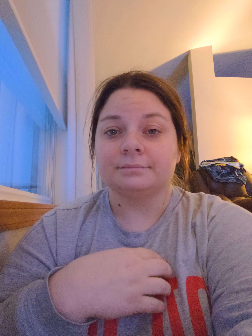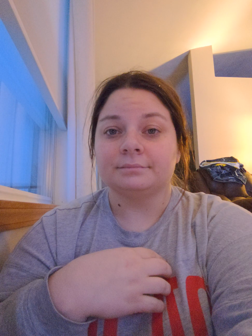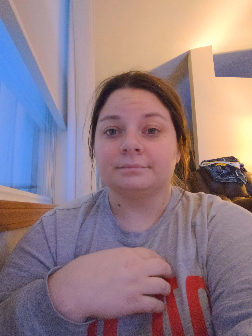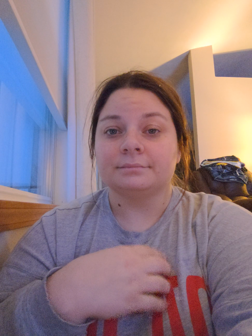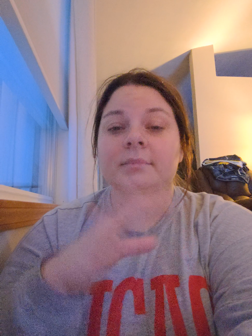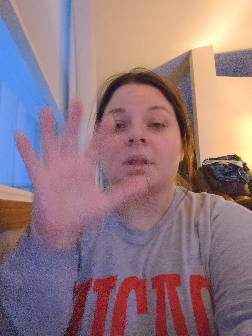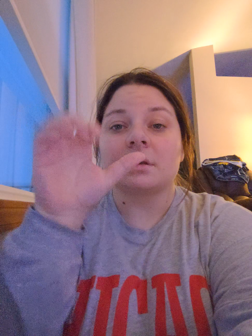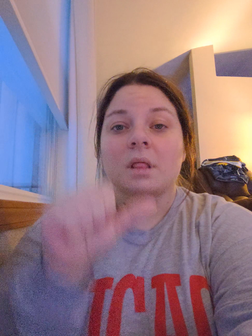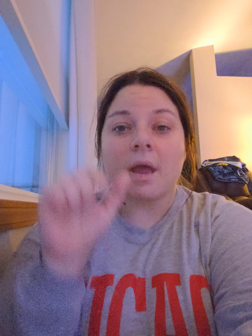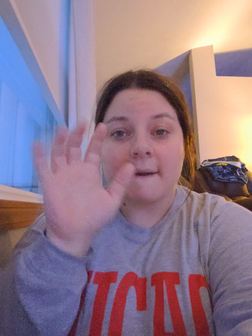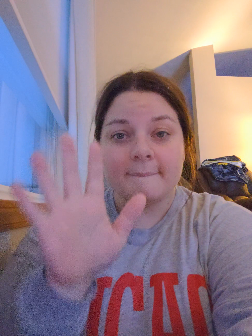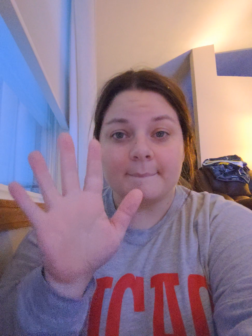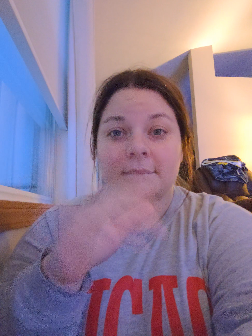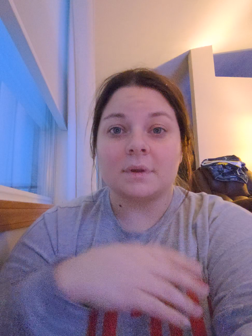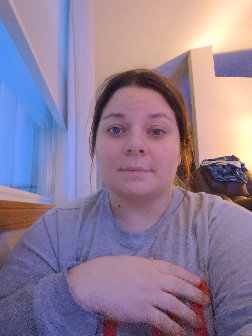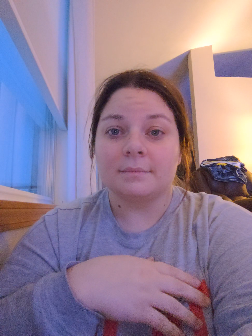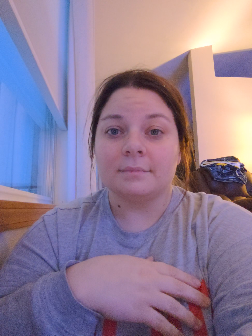mitten